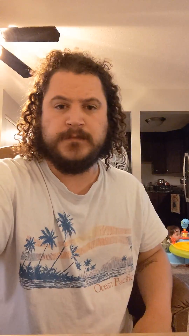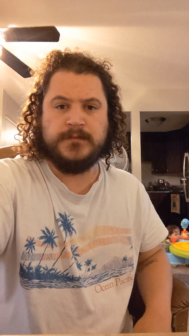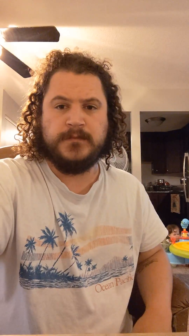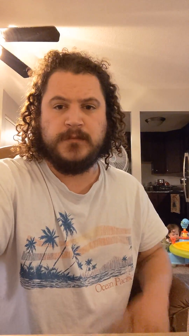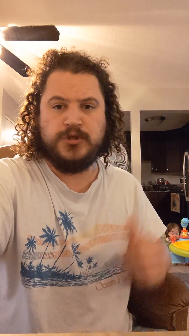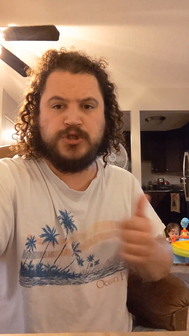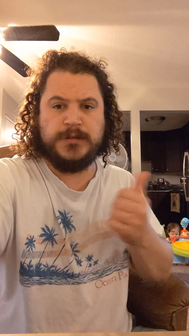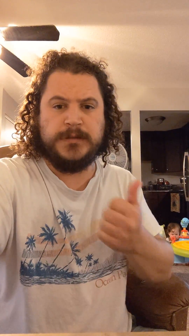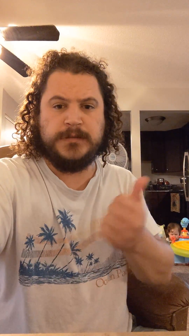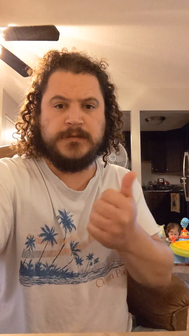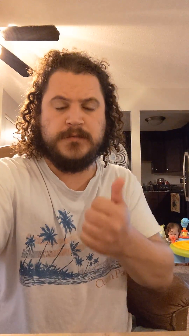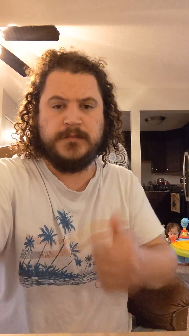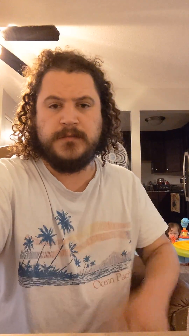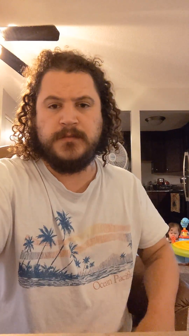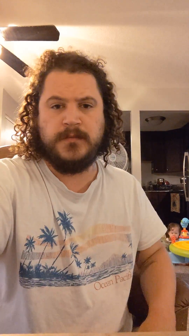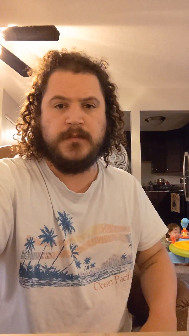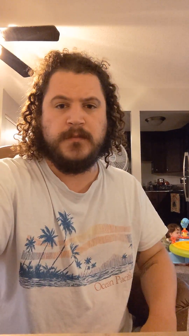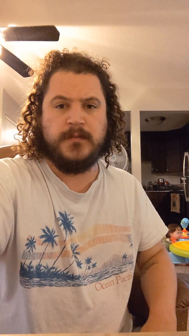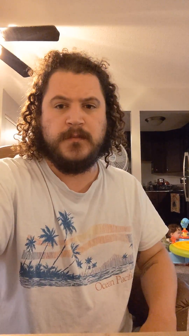chase